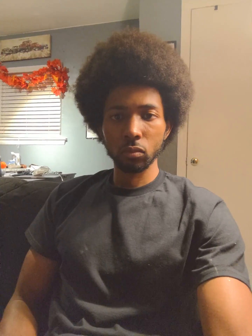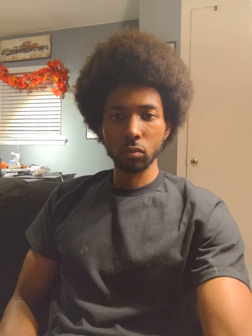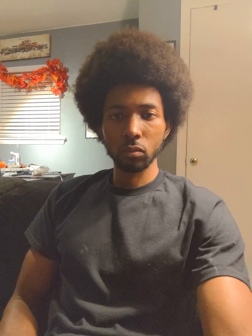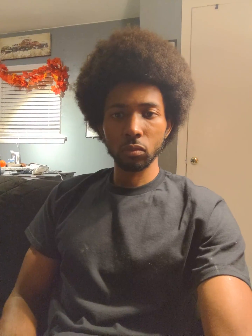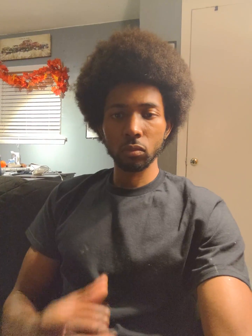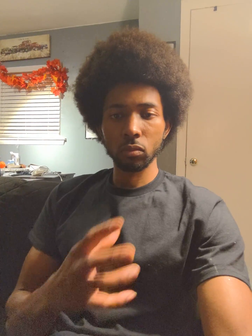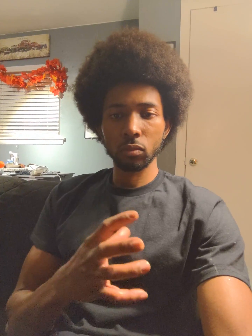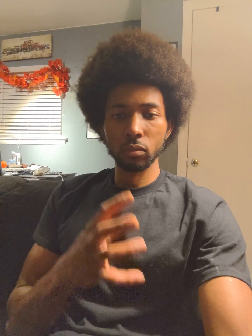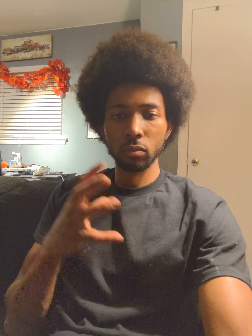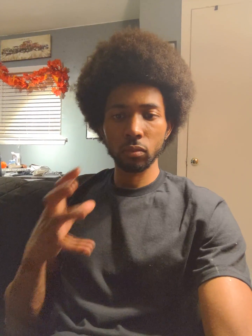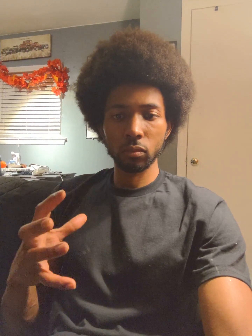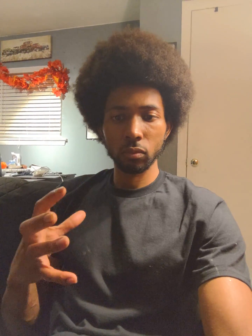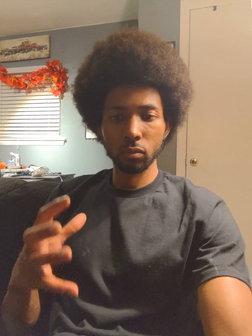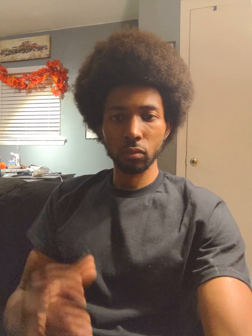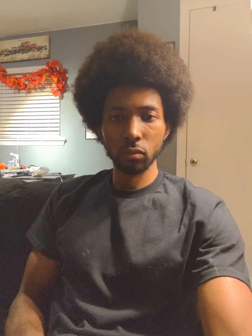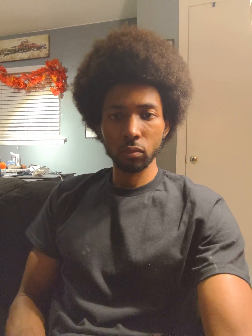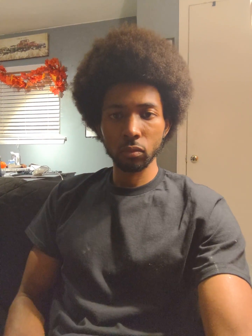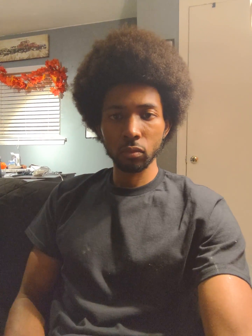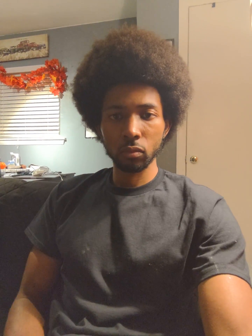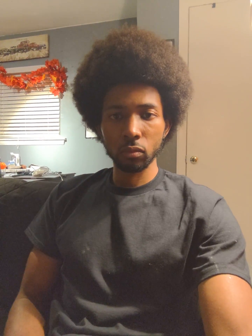much